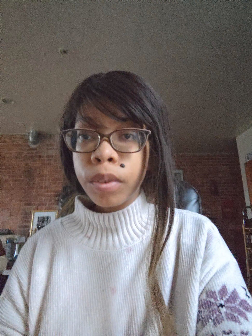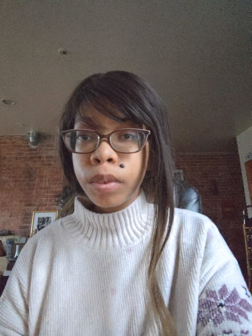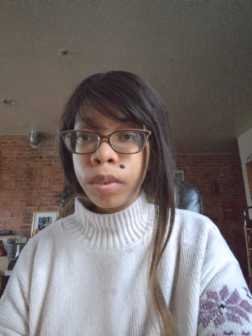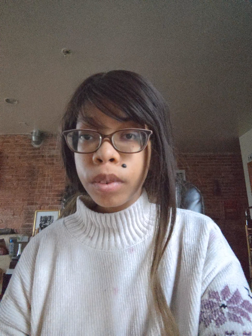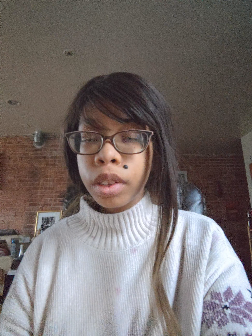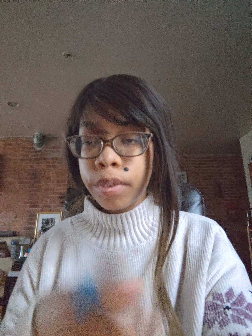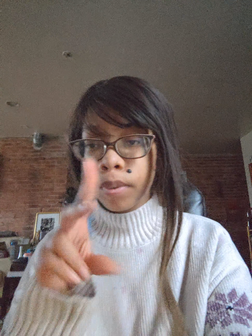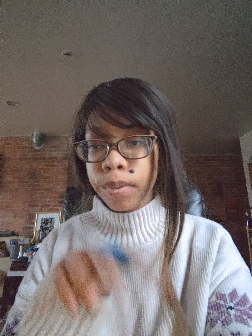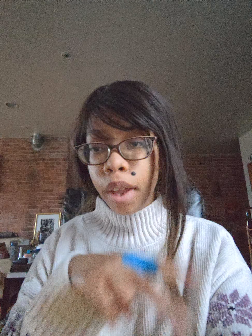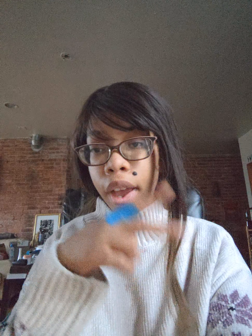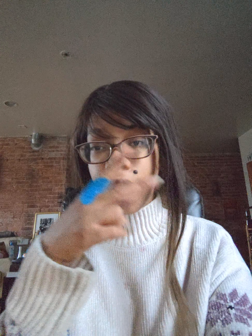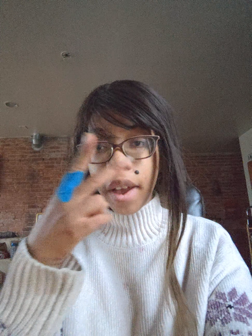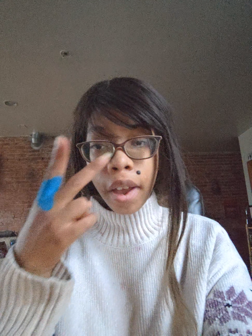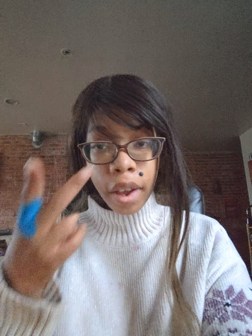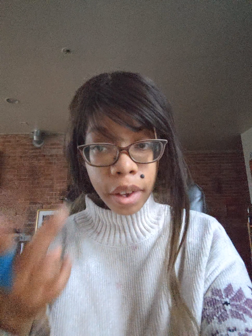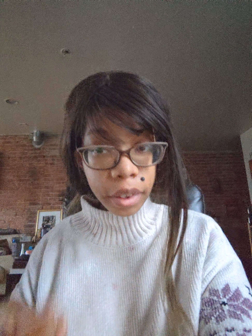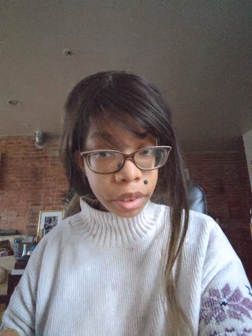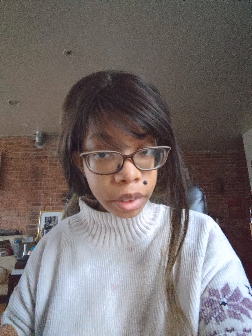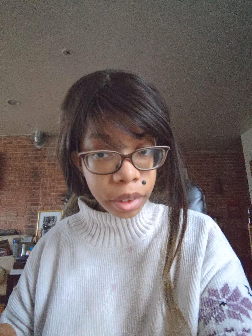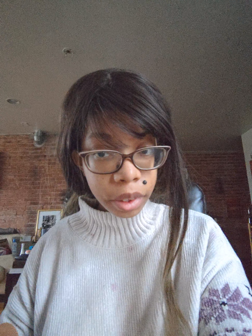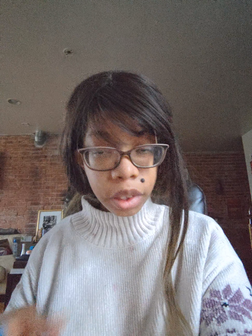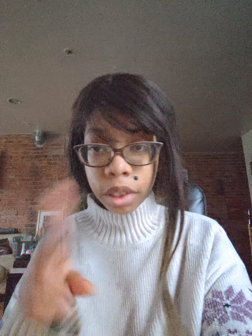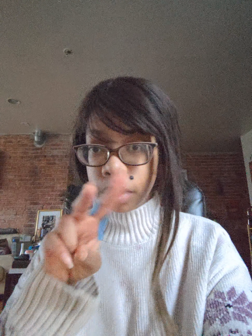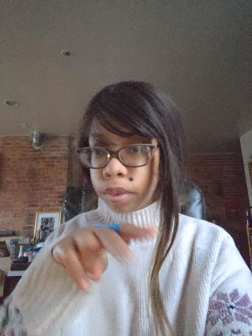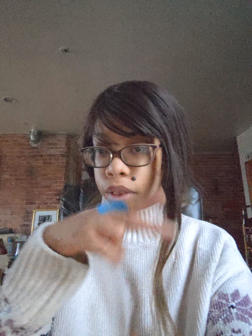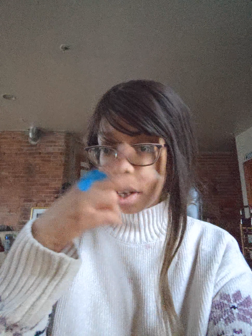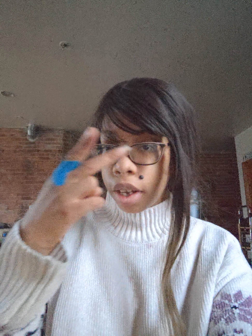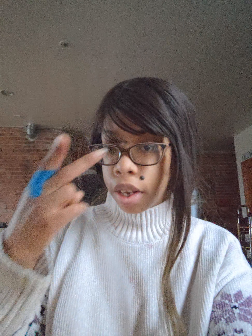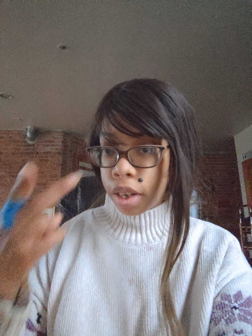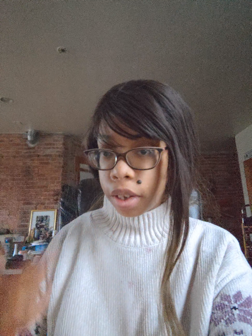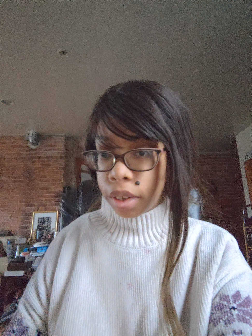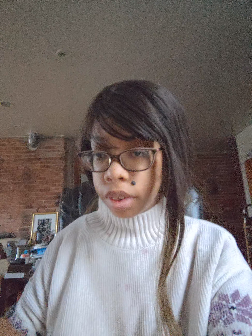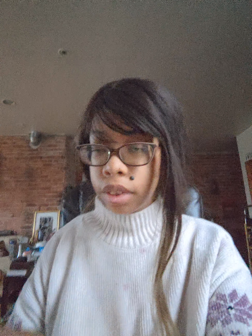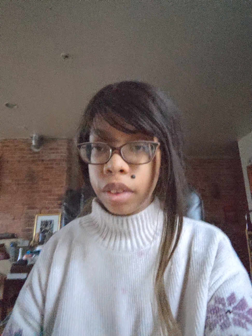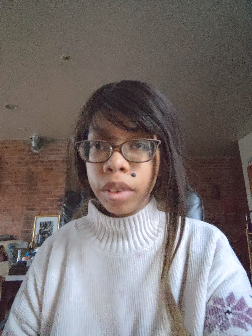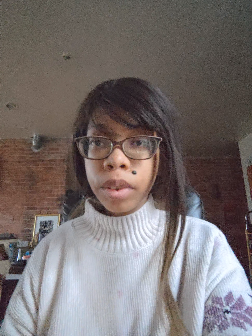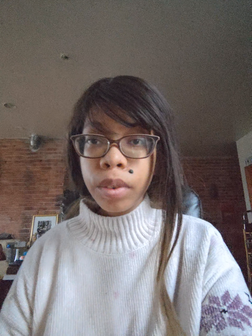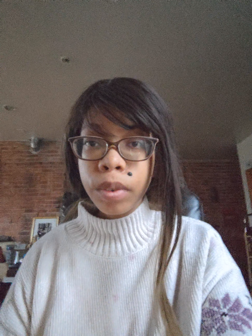fall